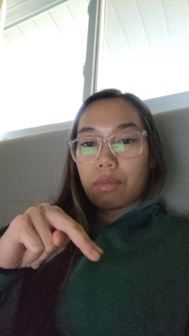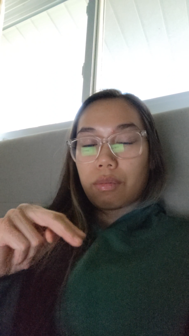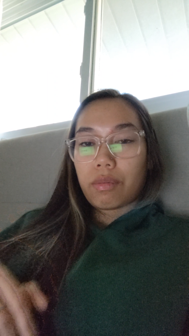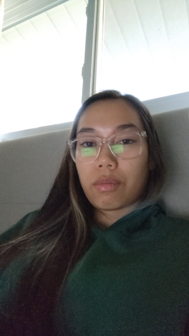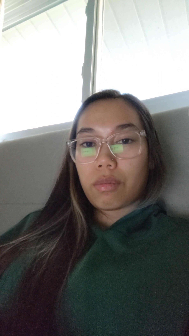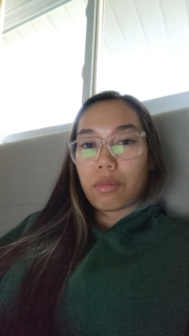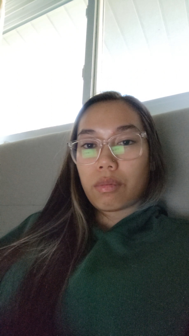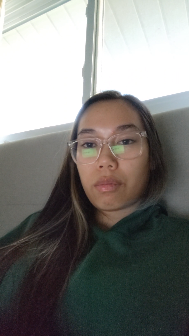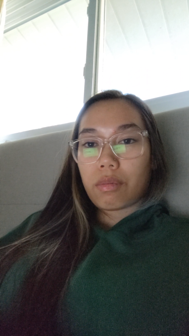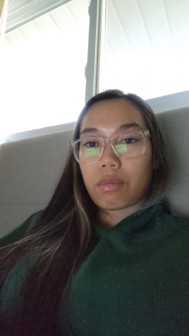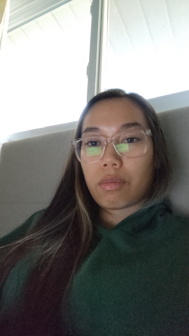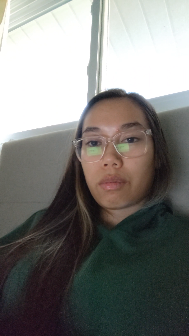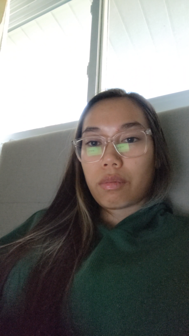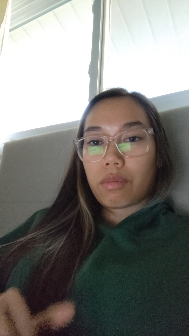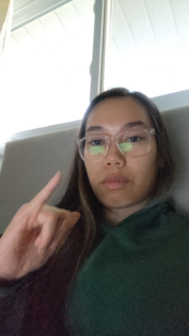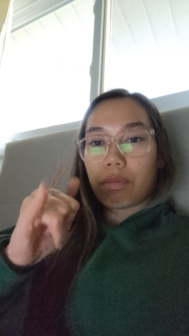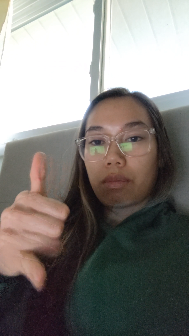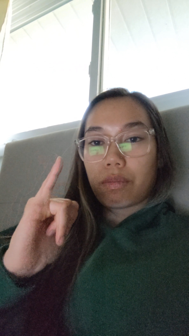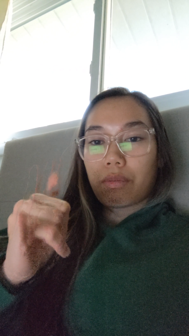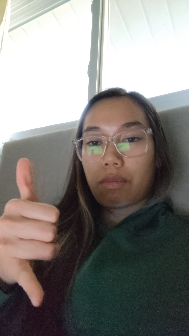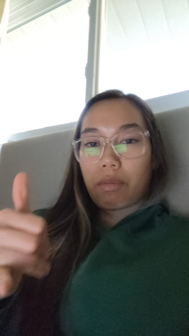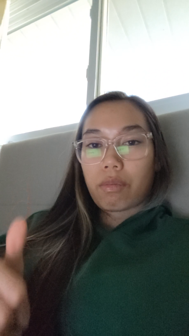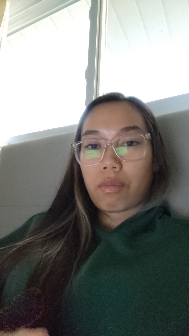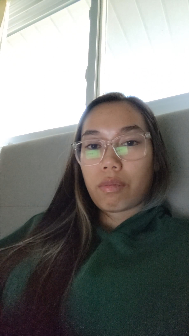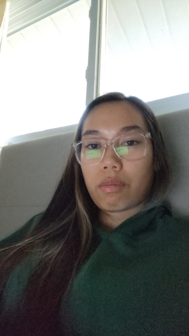rocking chair